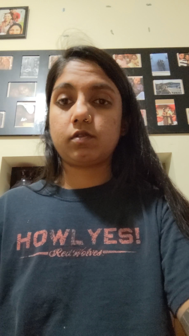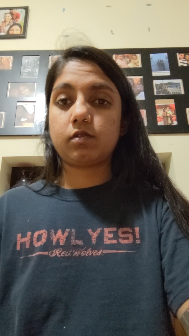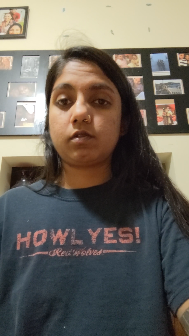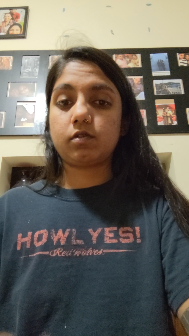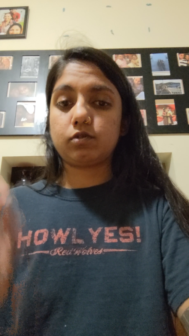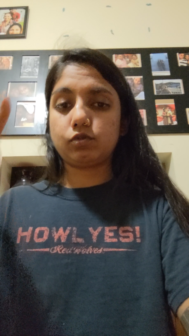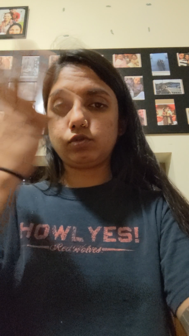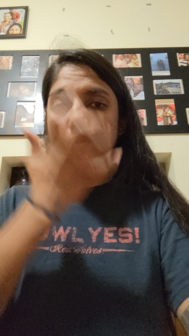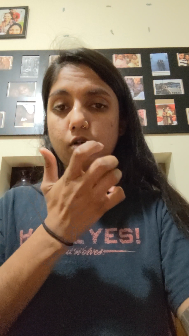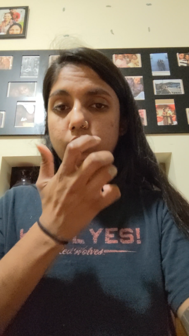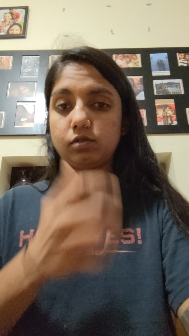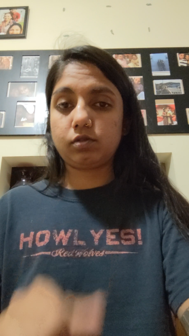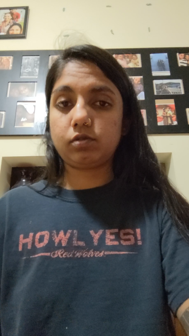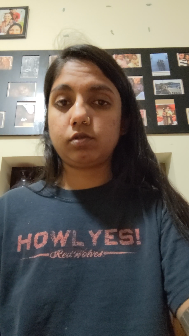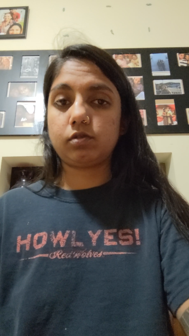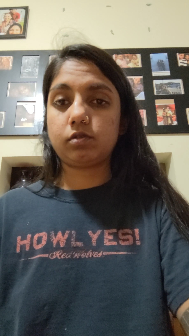dark